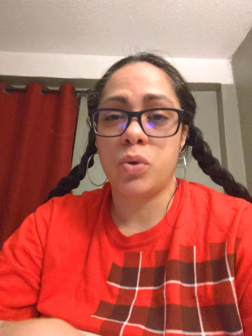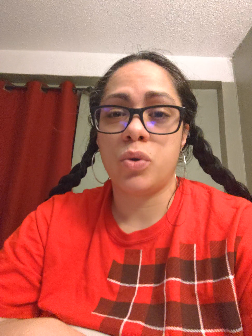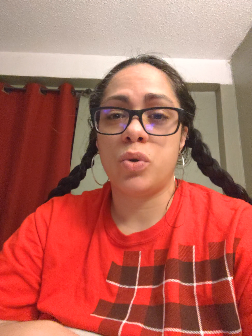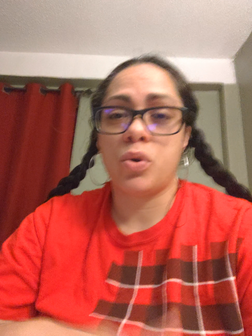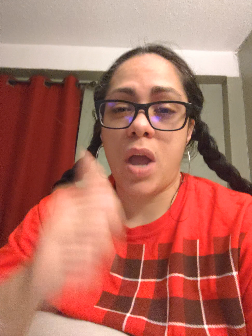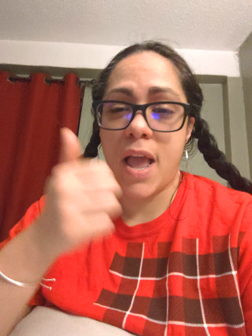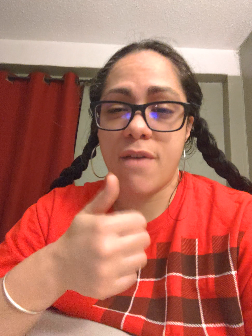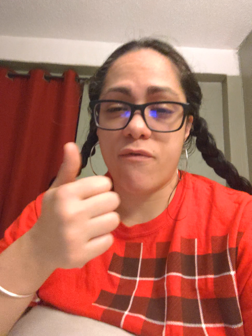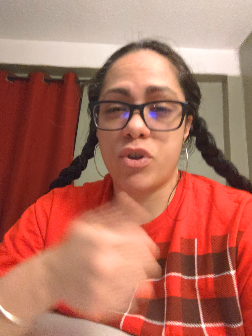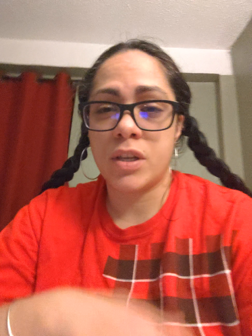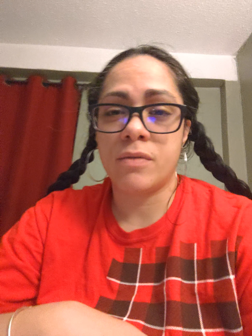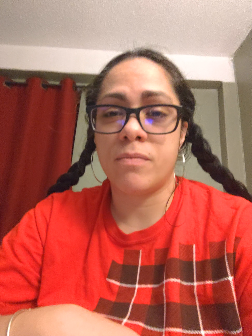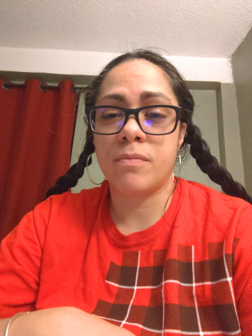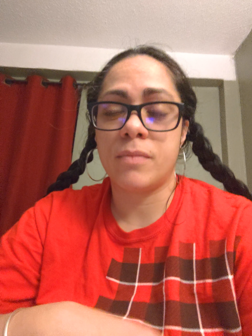every